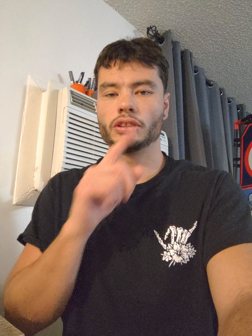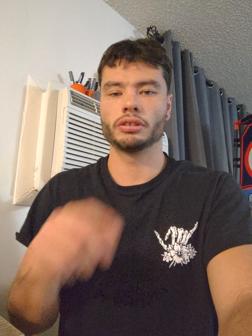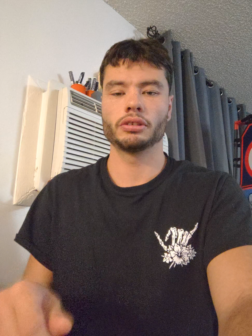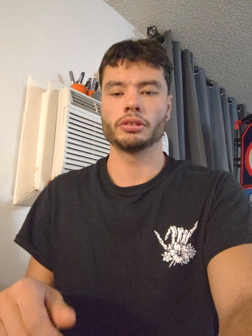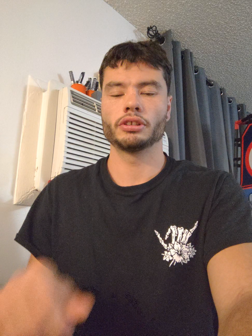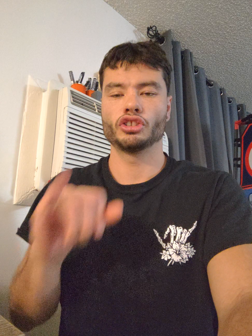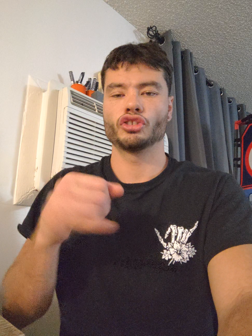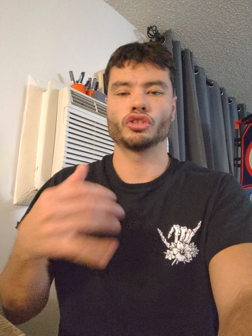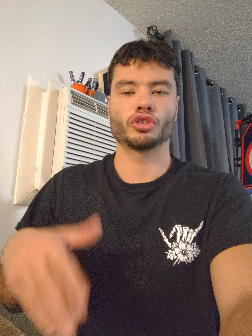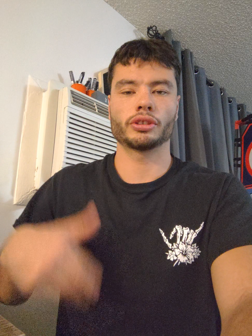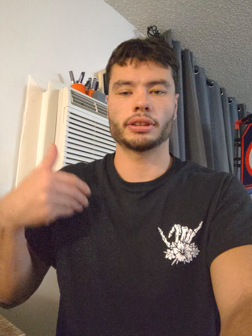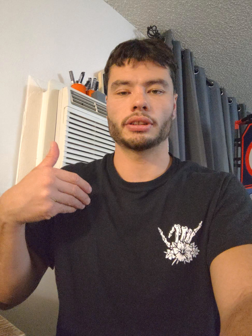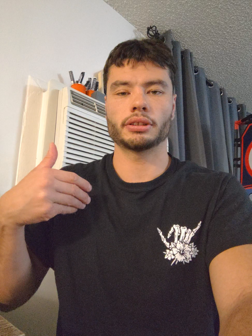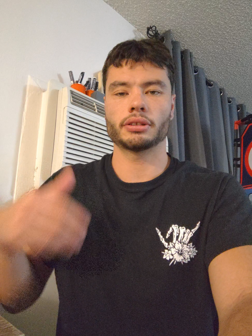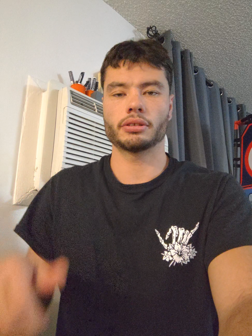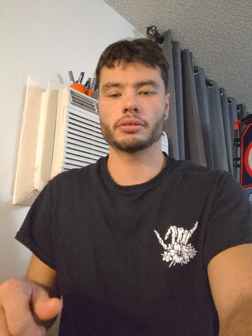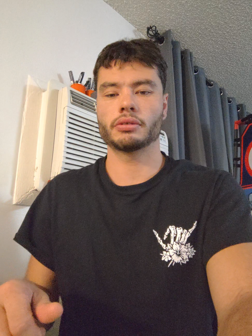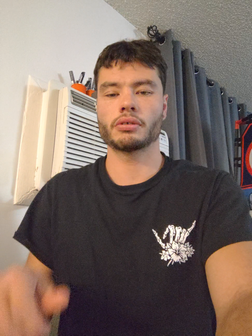jeans